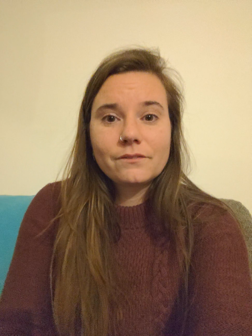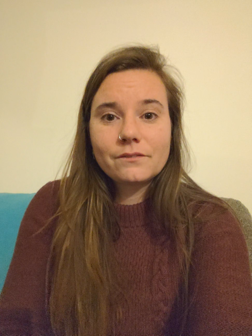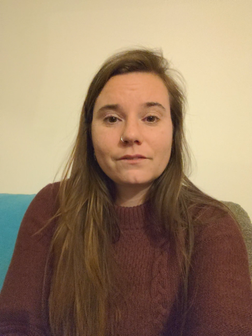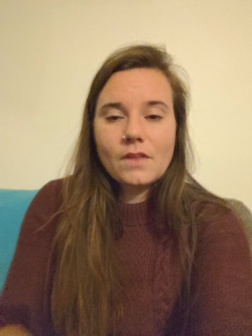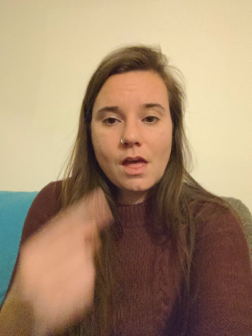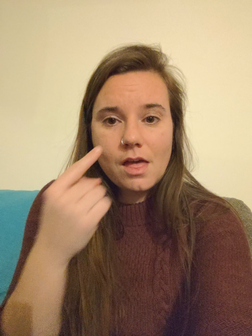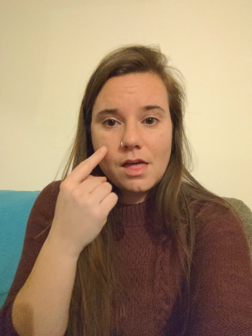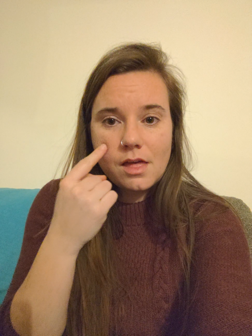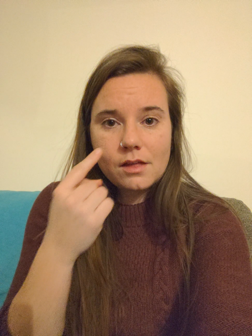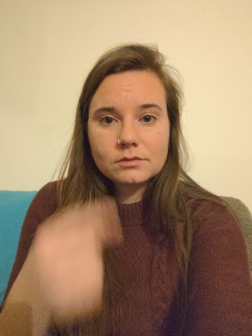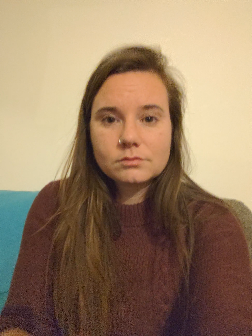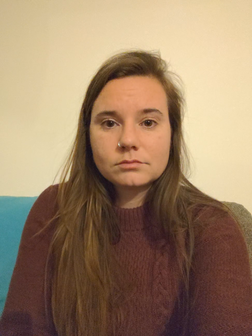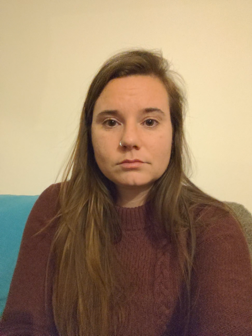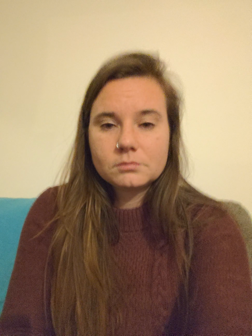eye